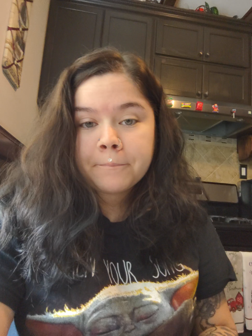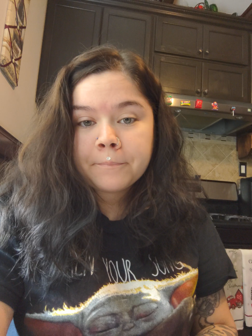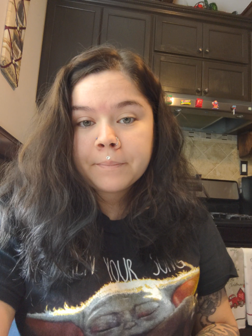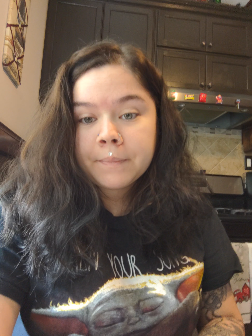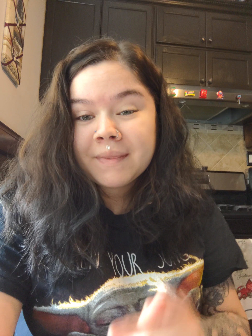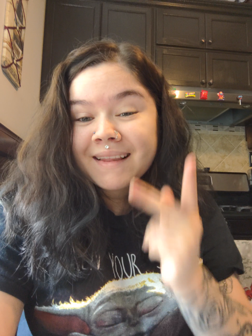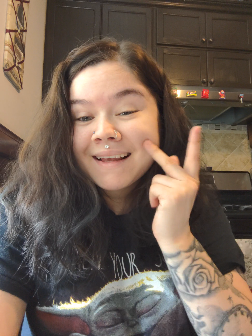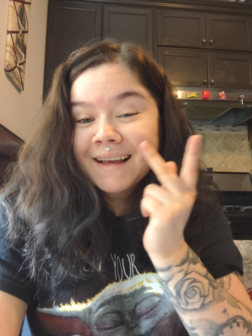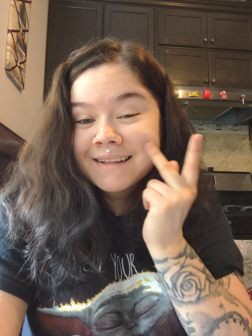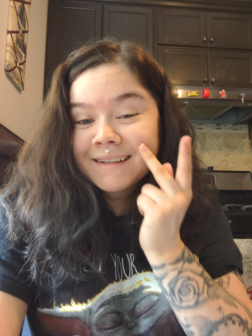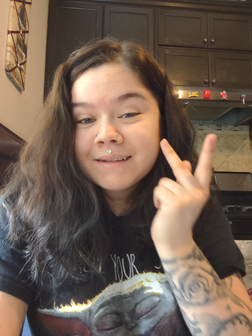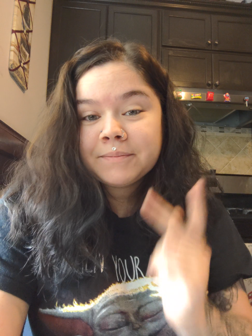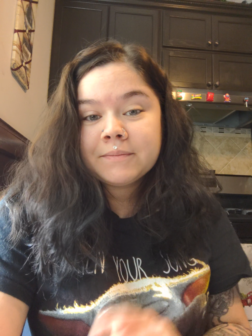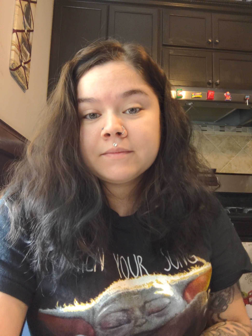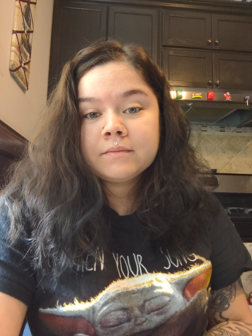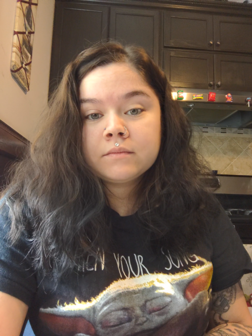kitty